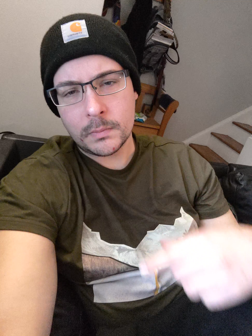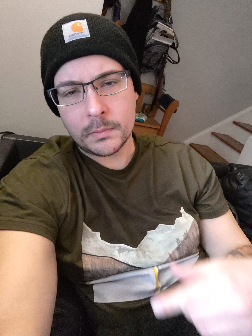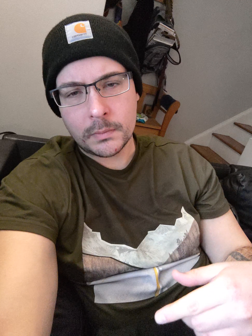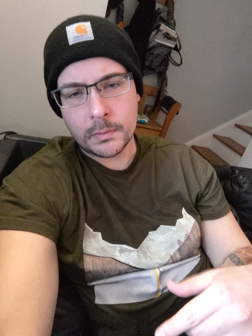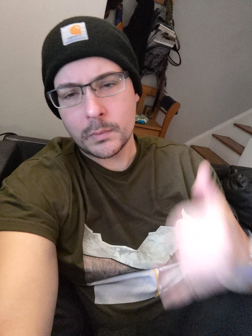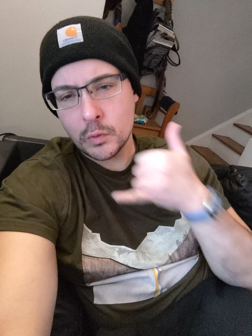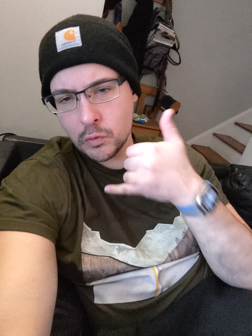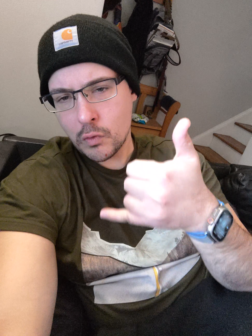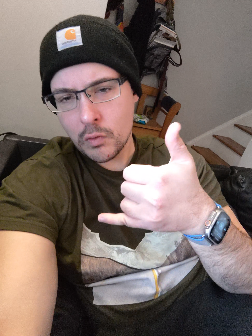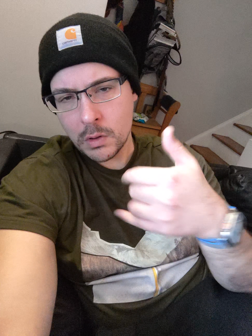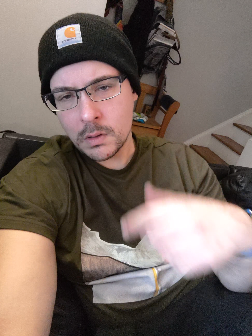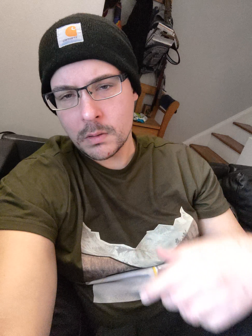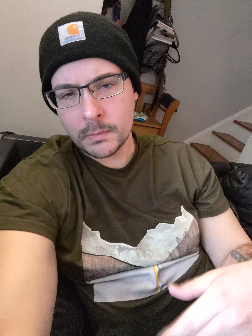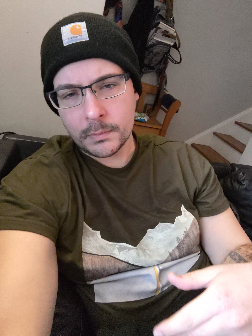call on the phone